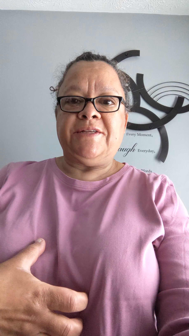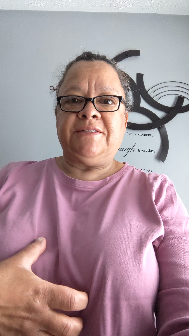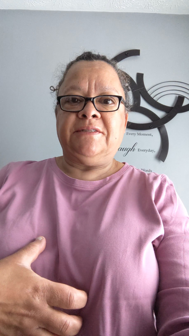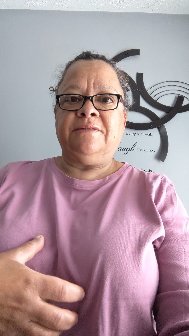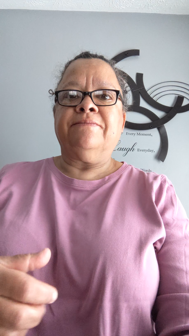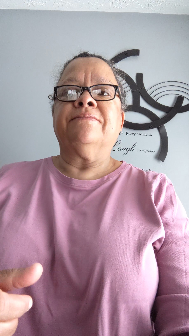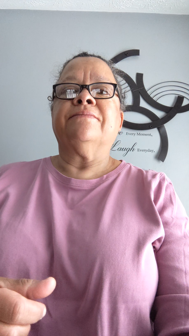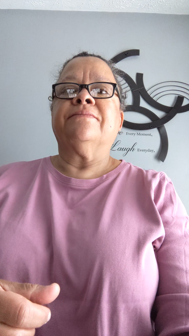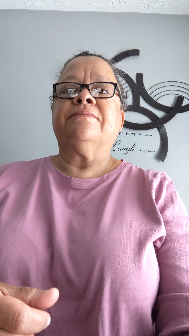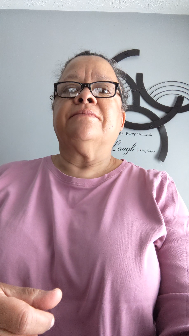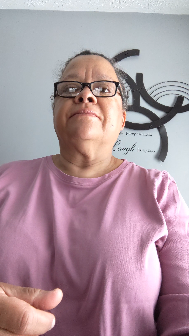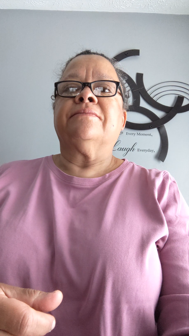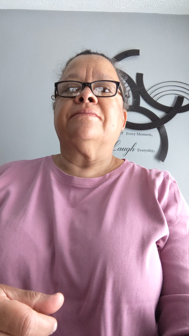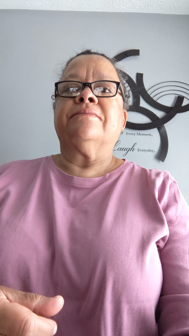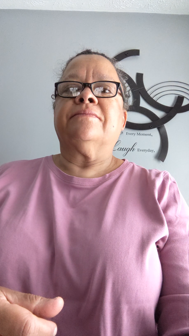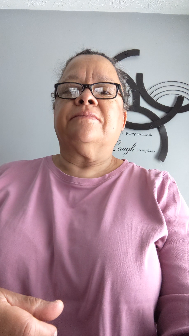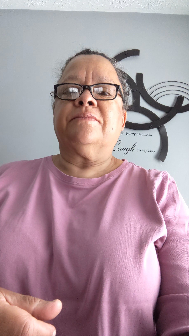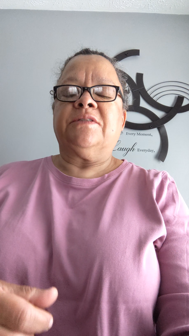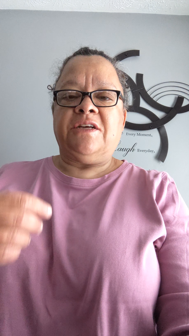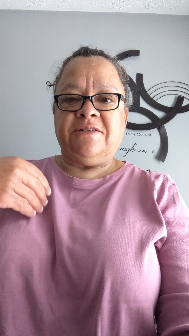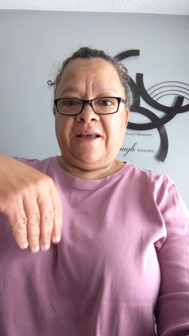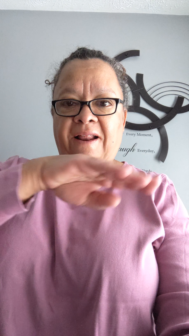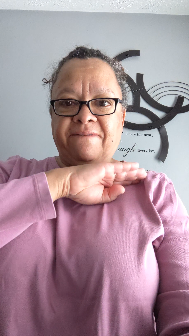scarf